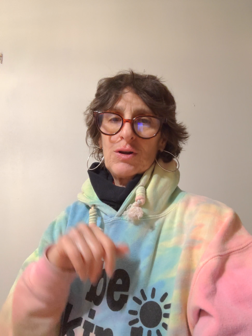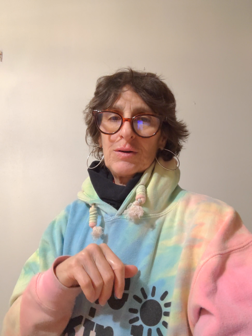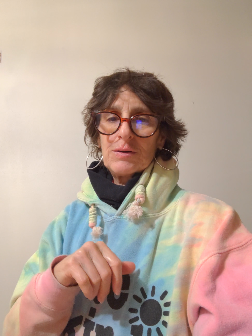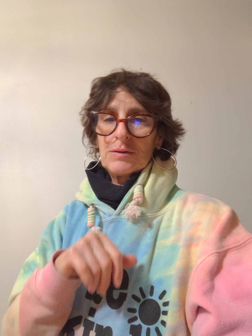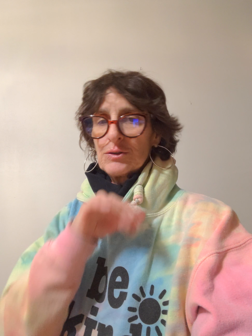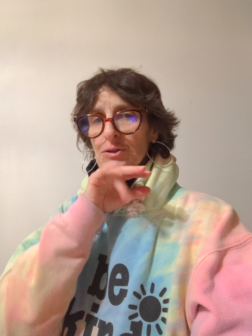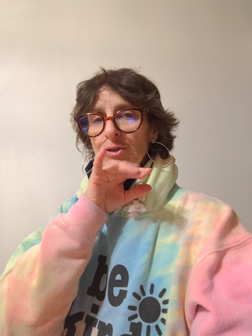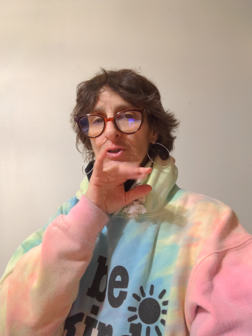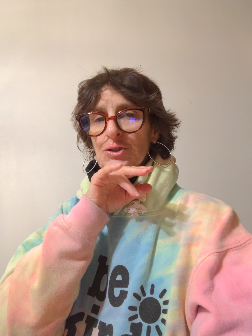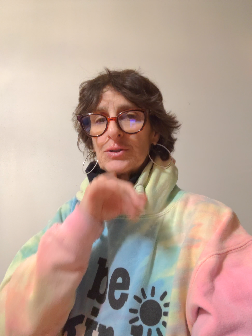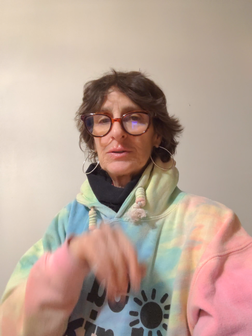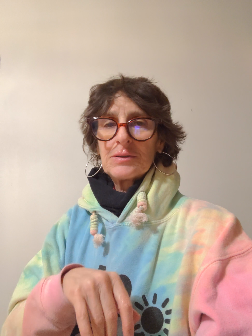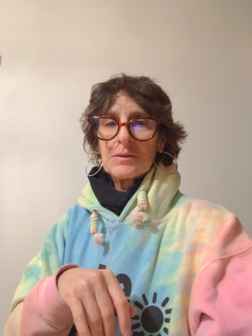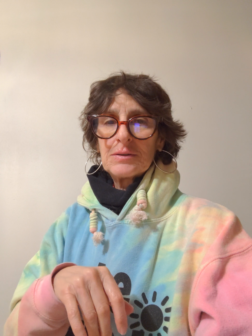dirty